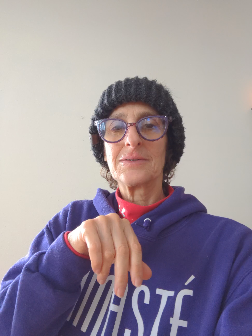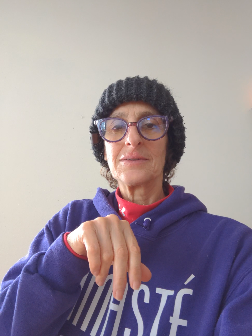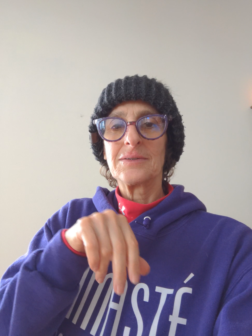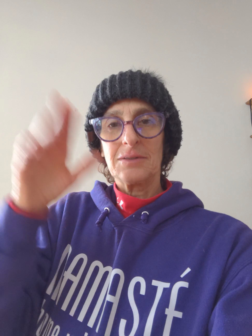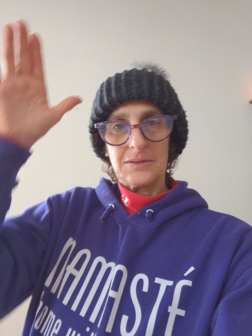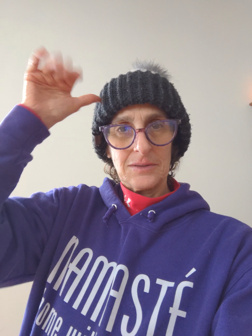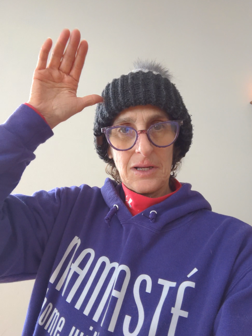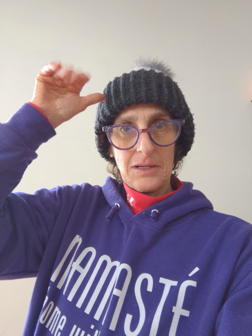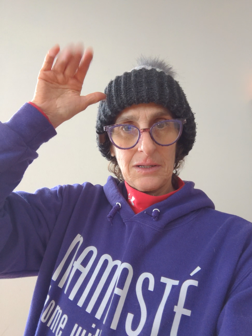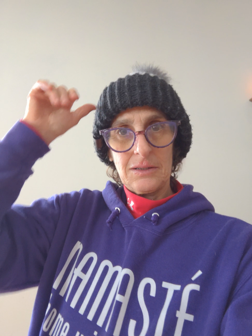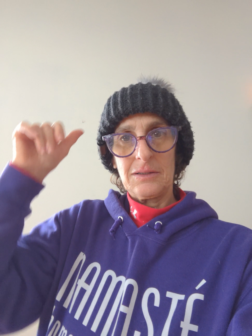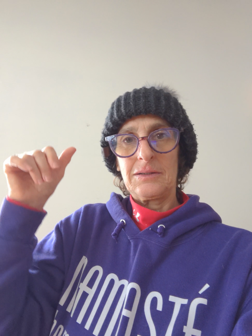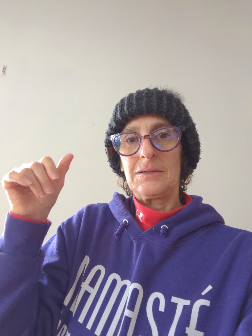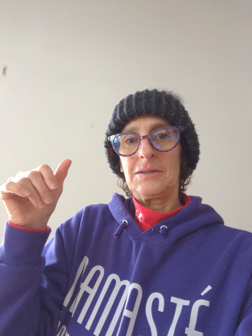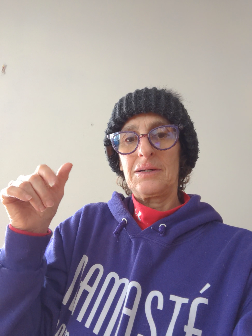donkey